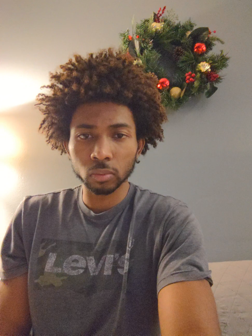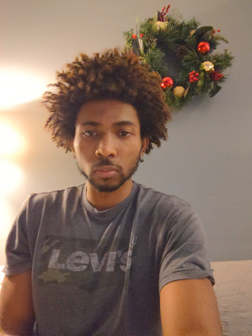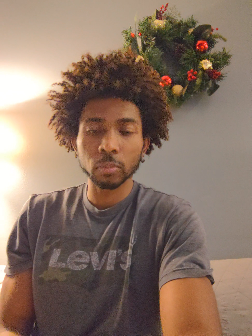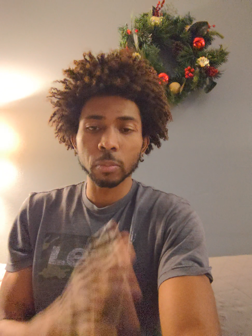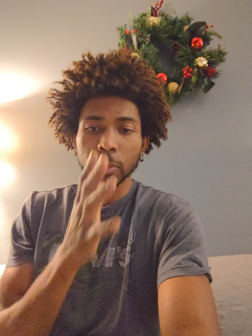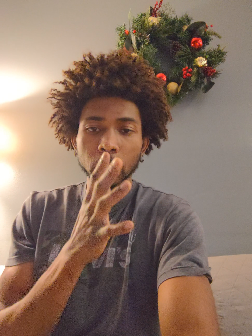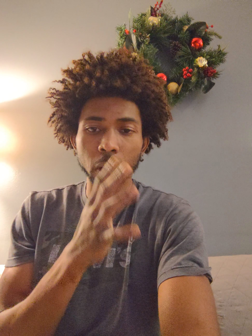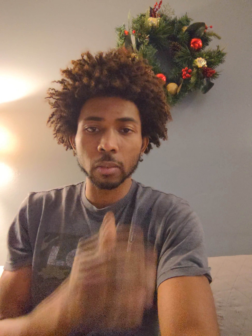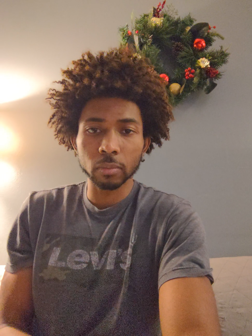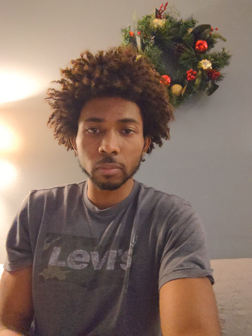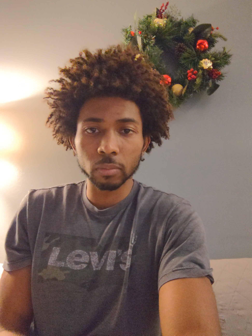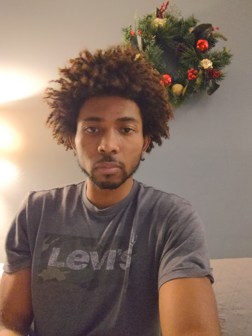mom